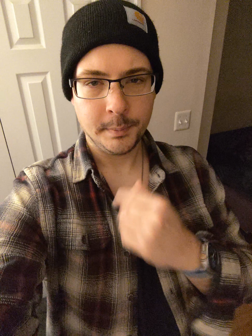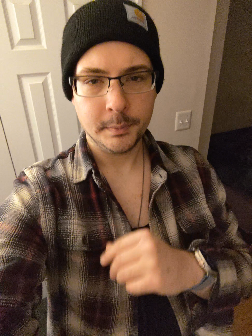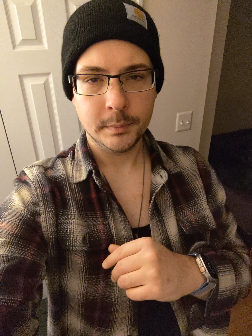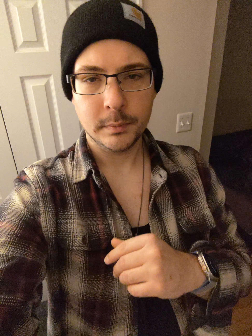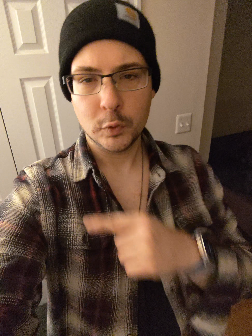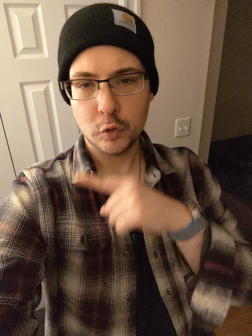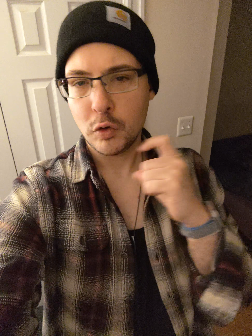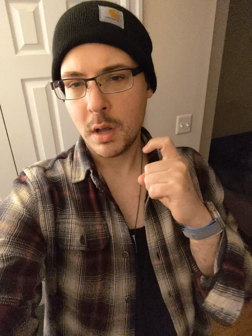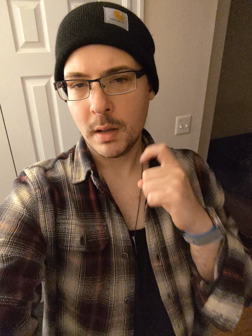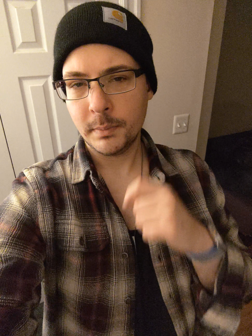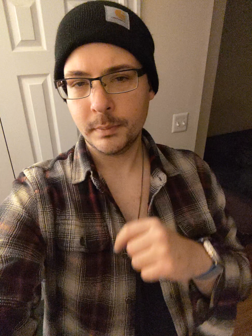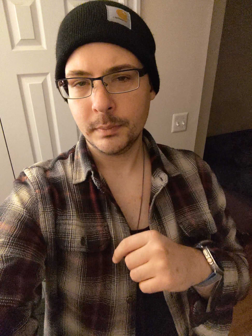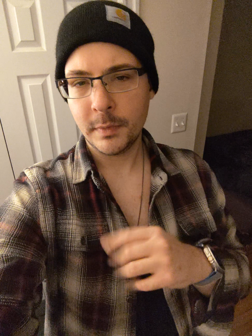dry